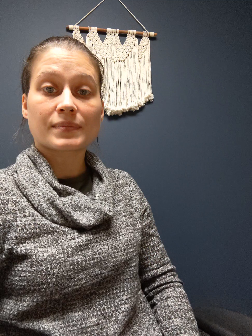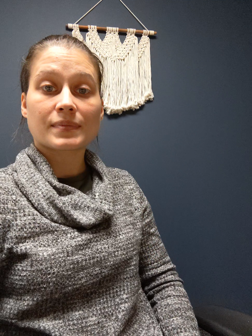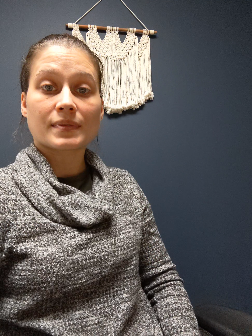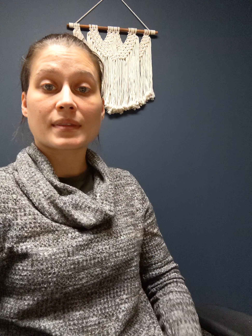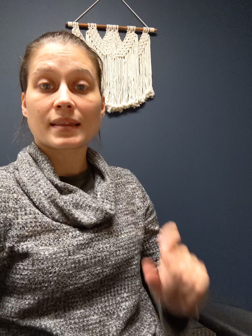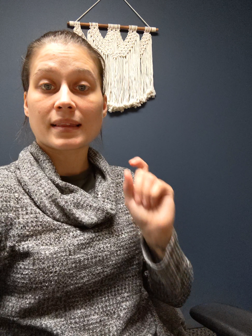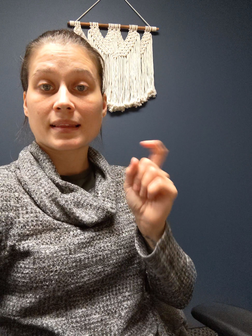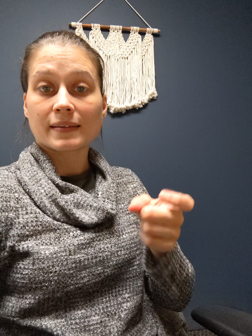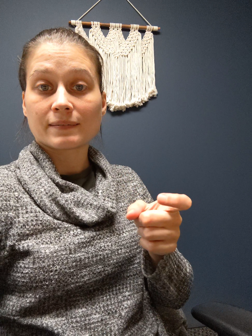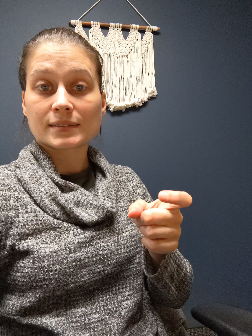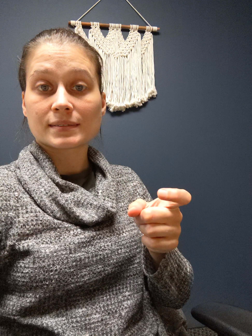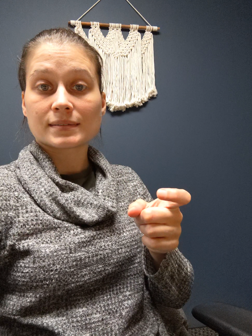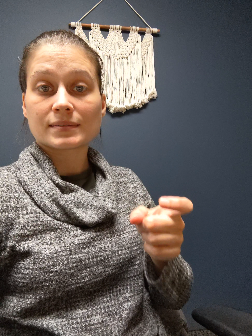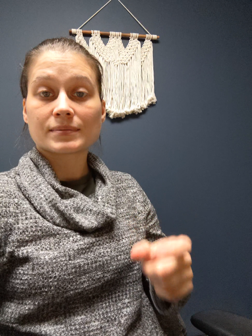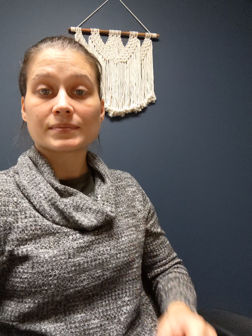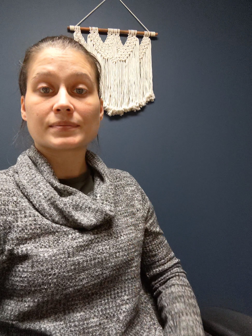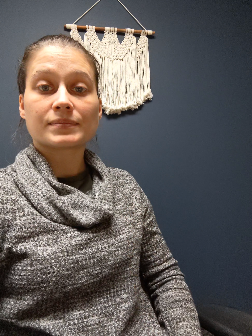gift